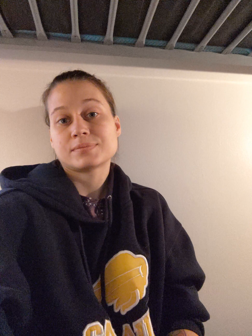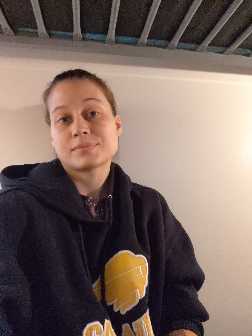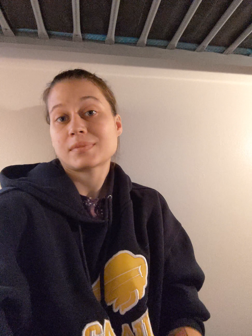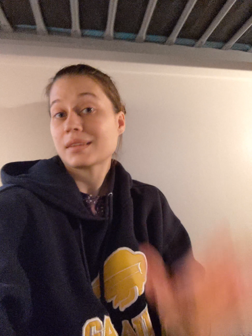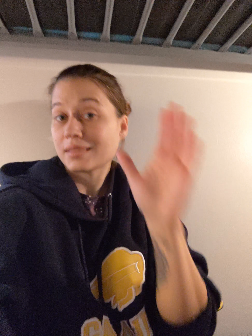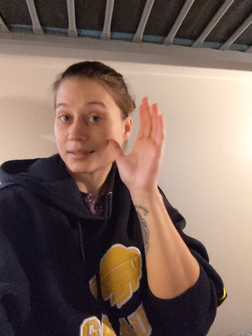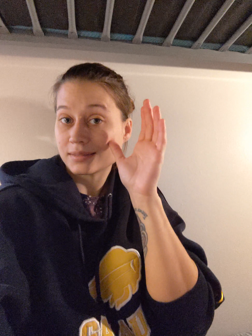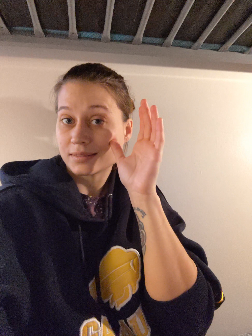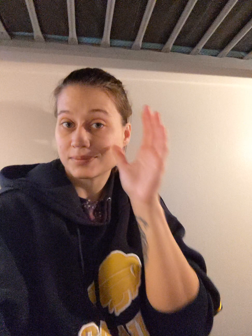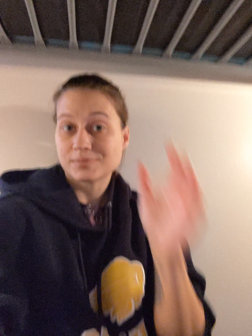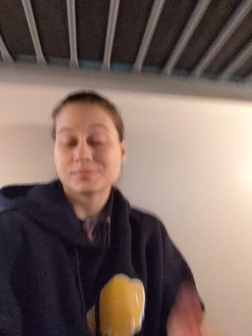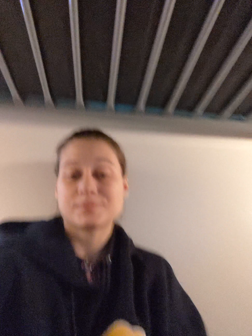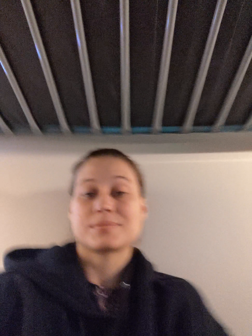listen